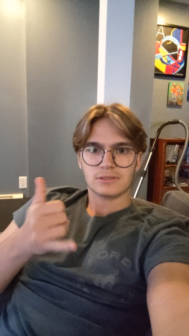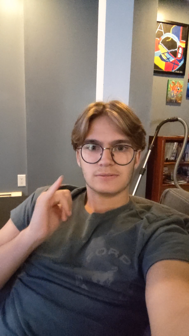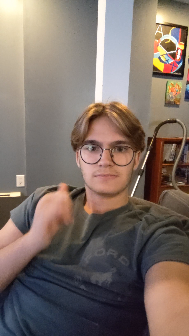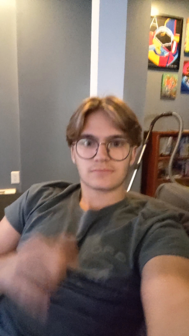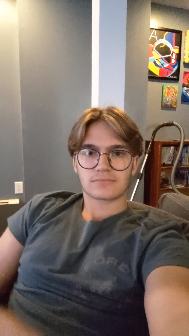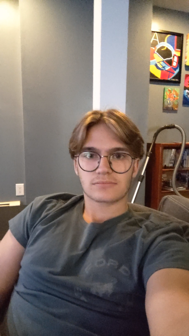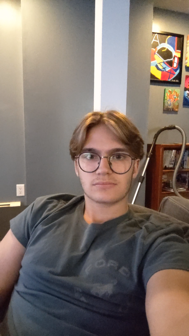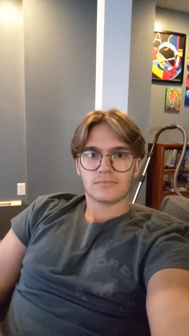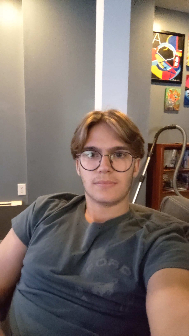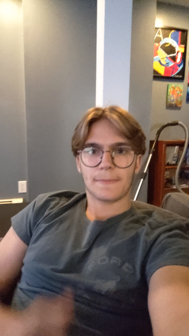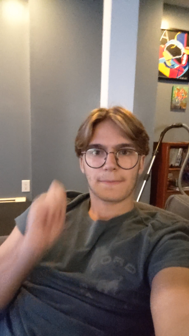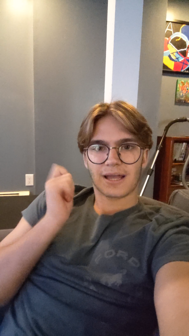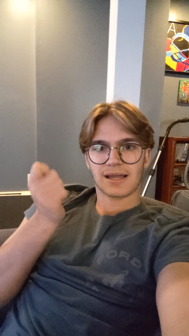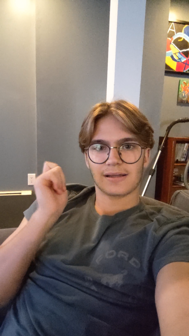bat